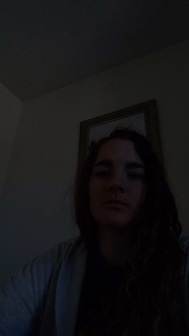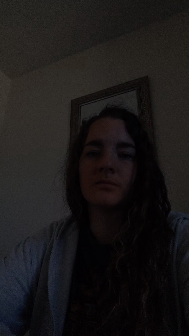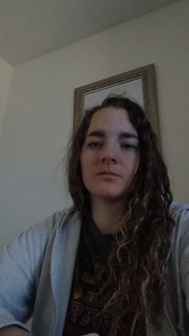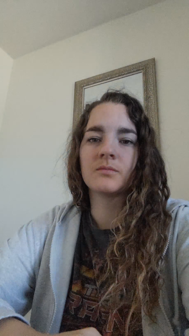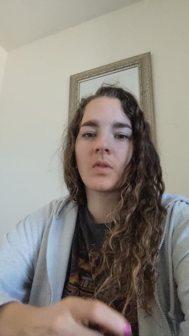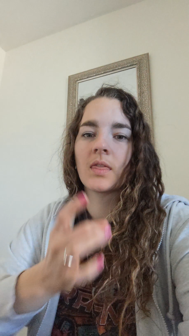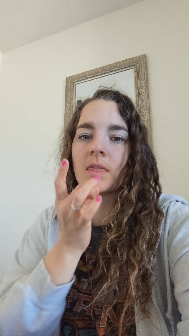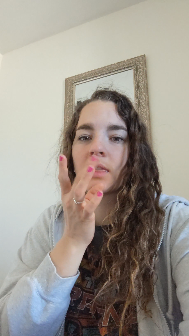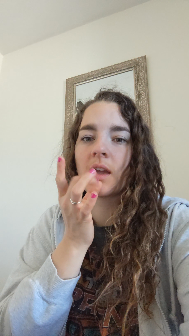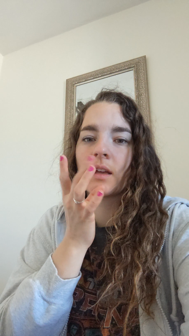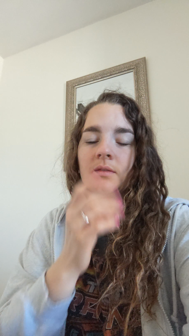light bulb